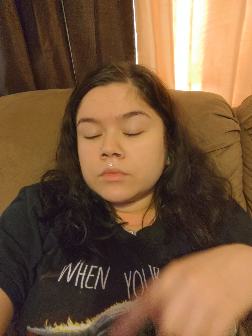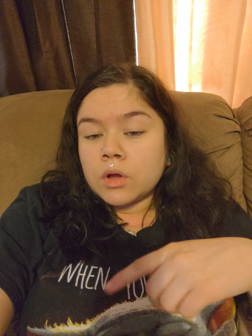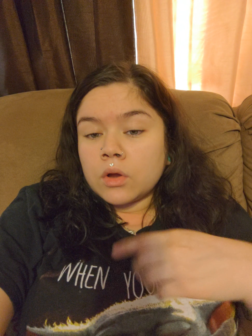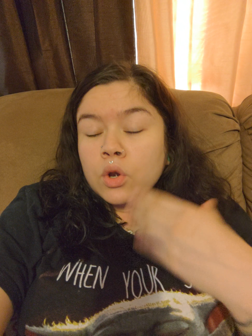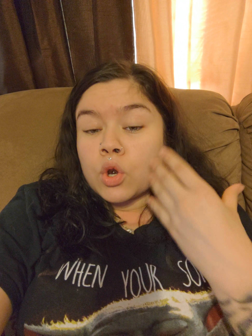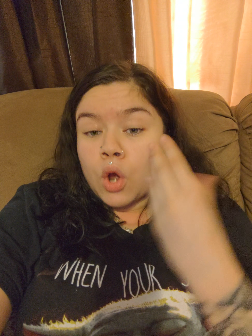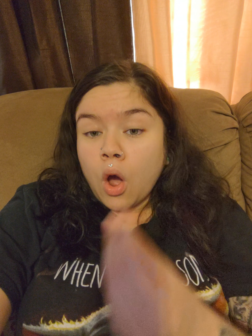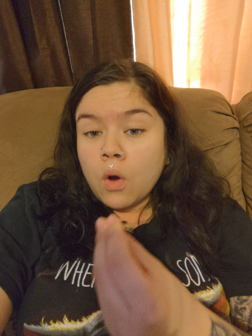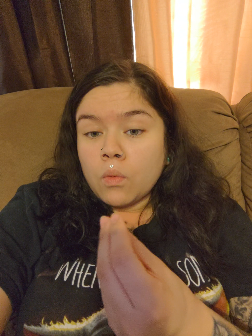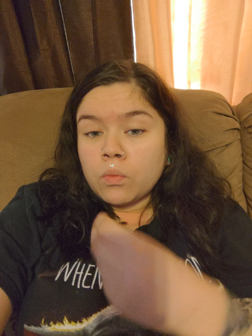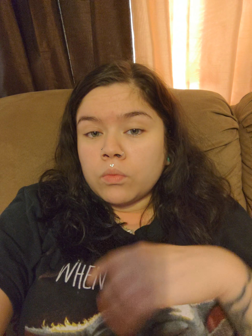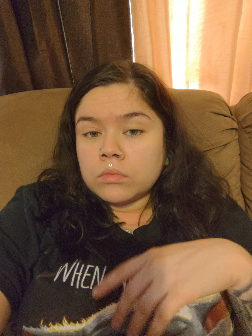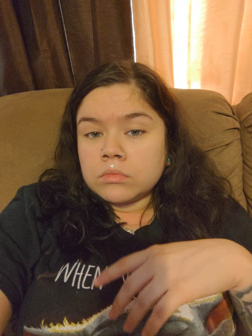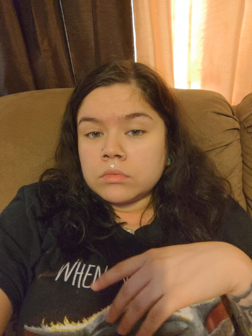go